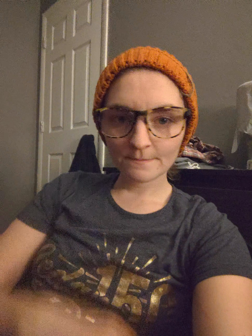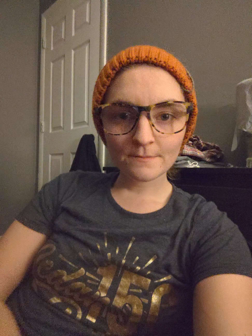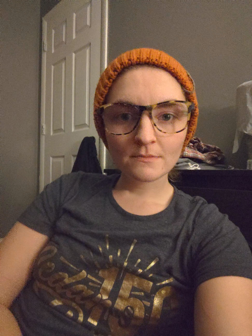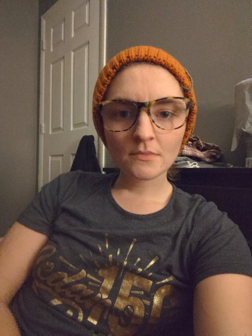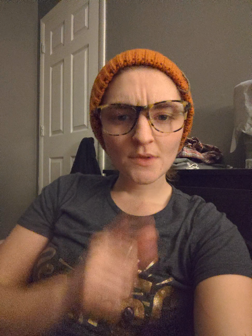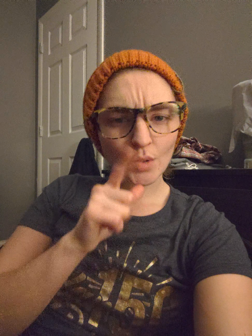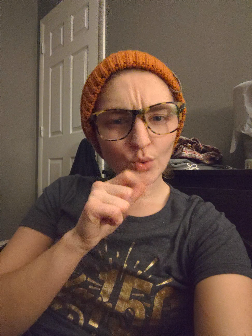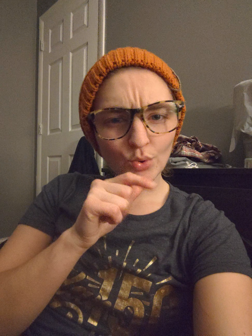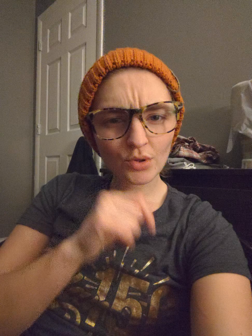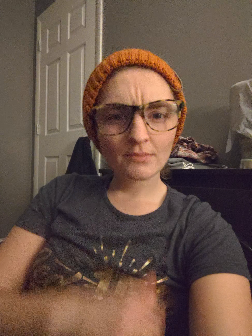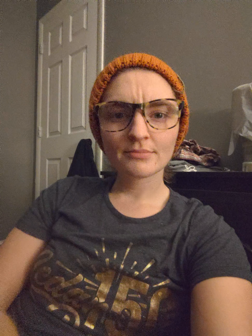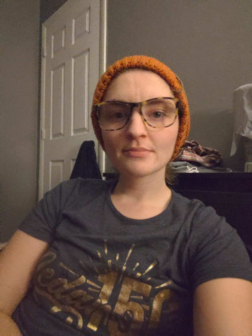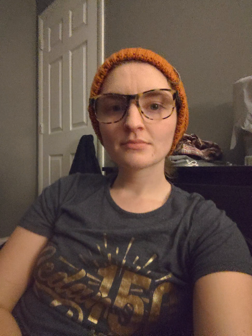who